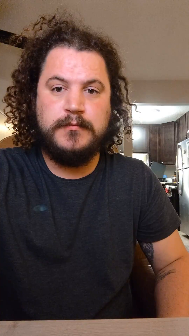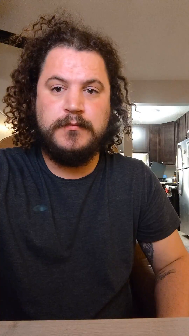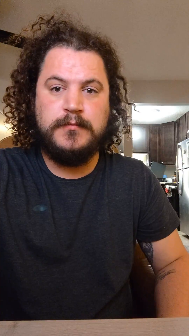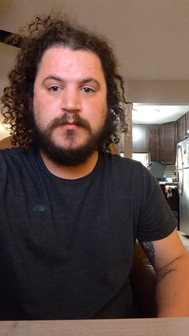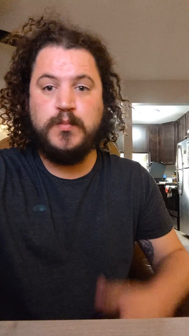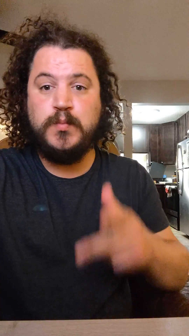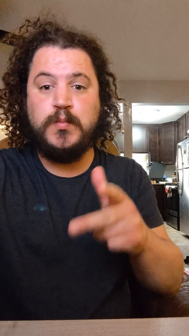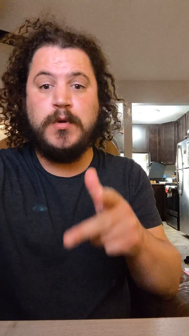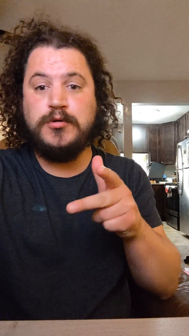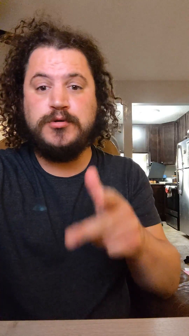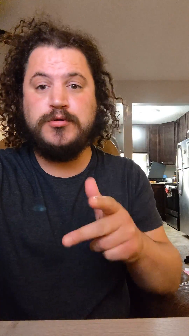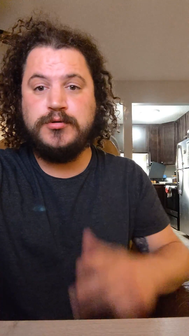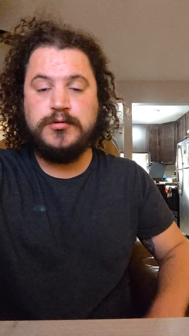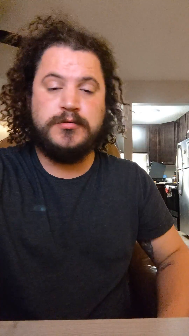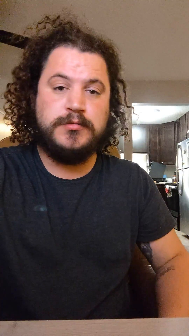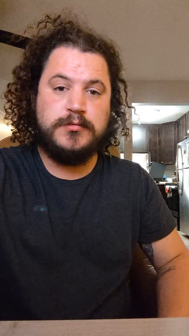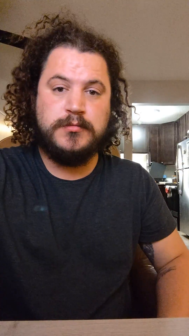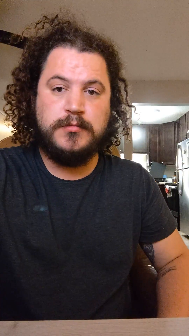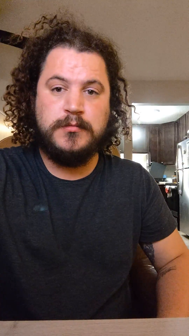garage